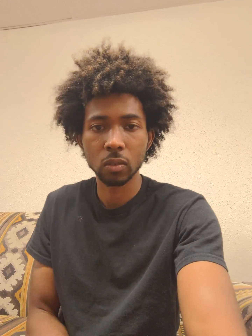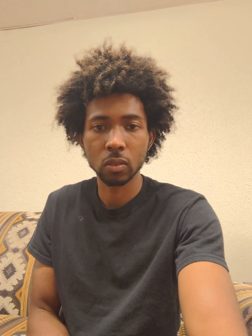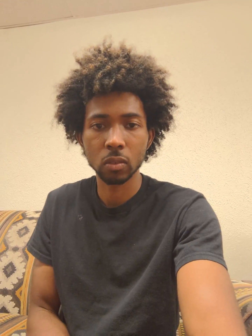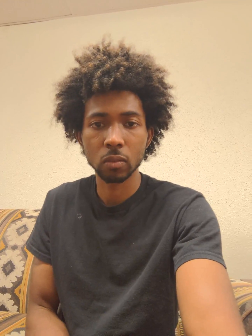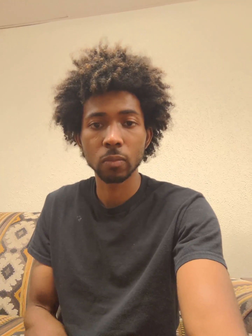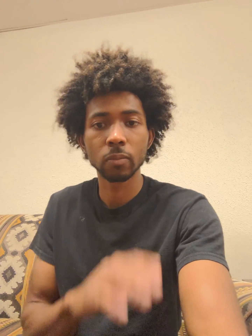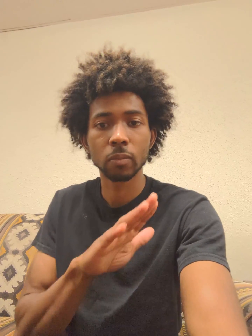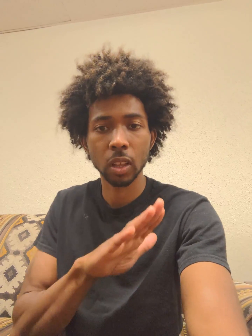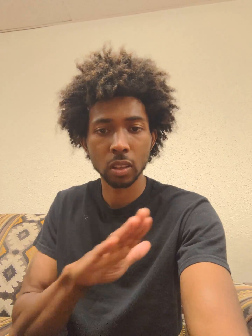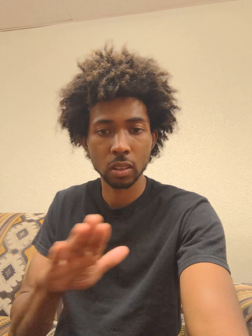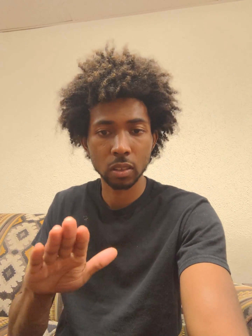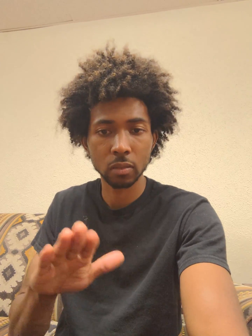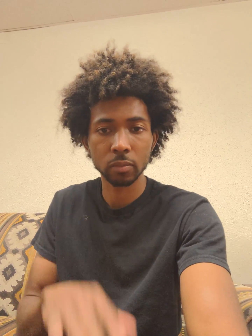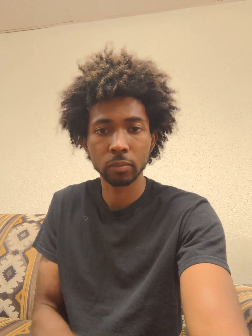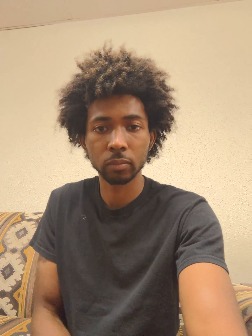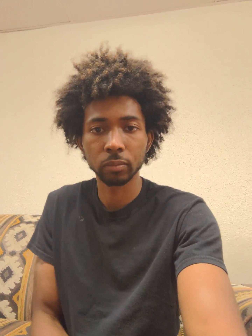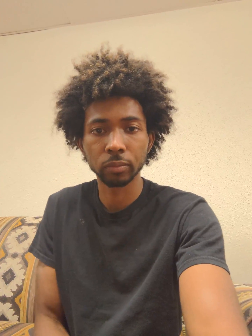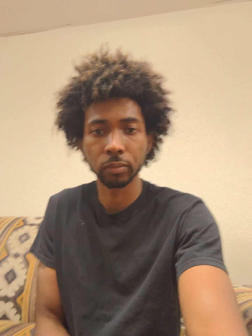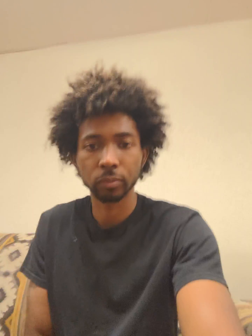nice